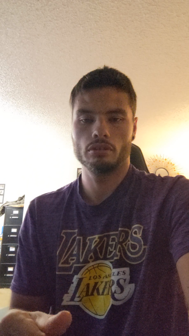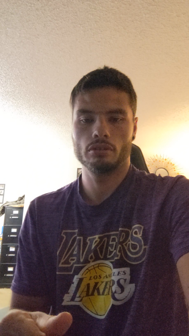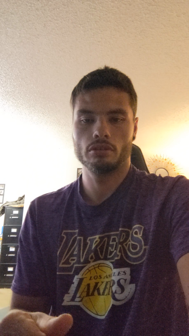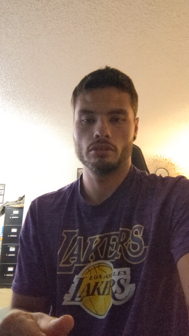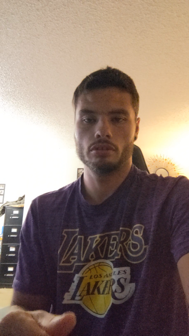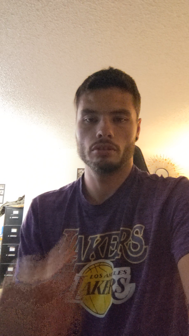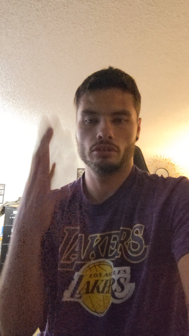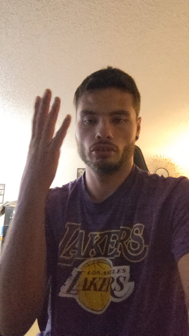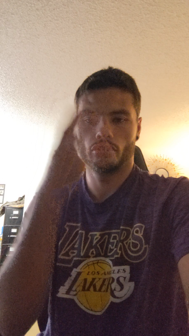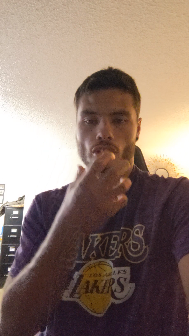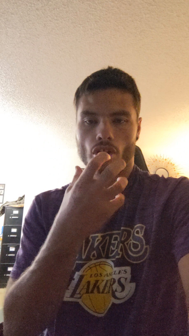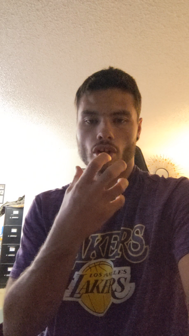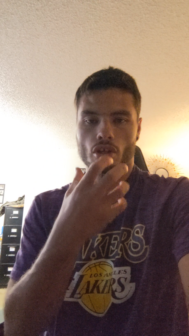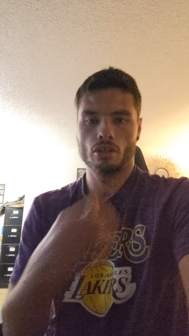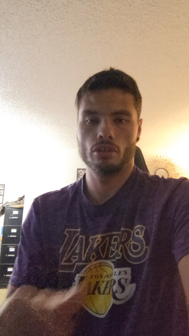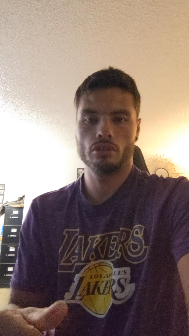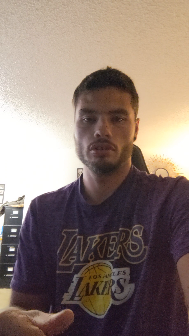dark